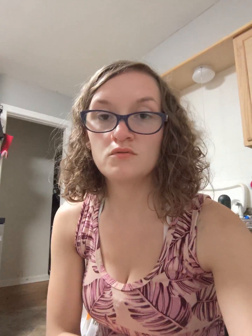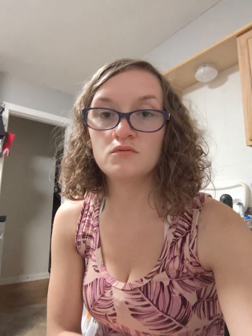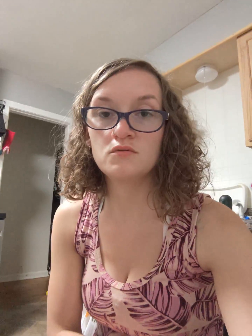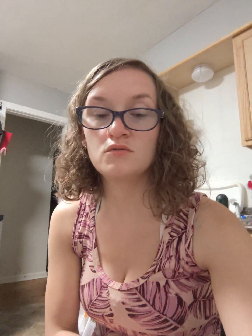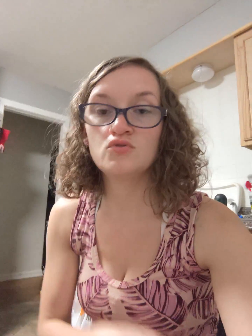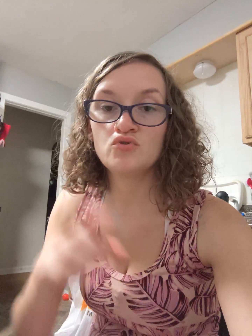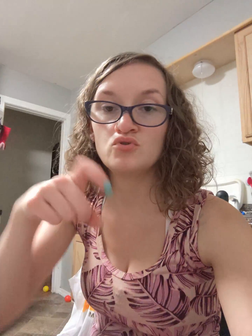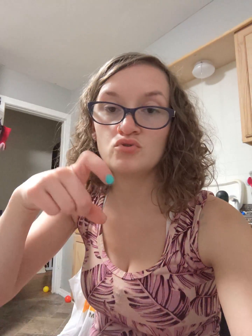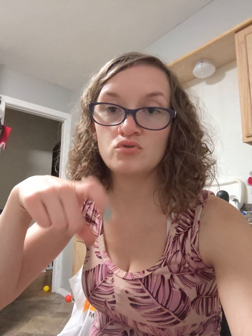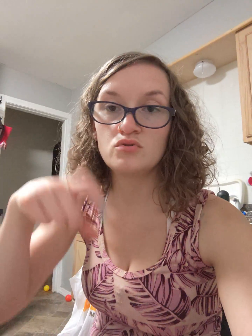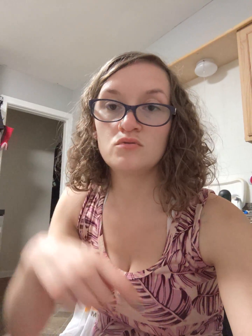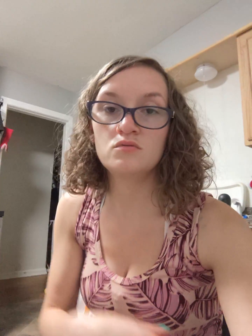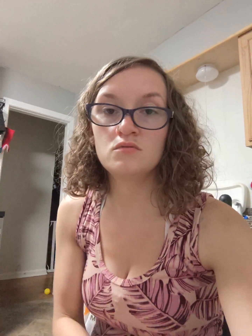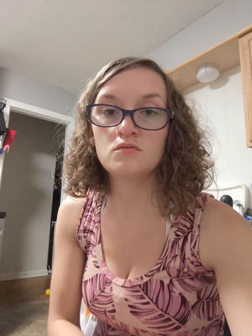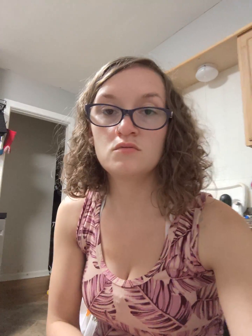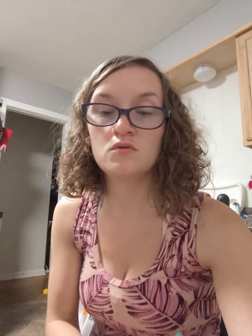should